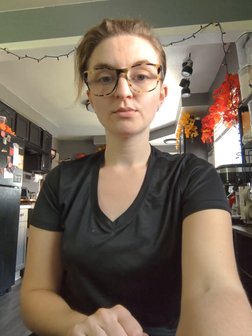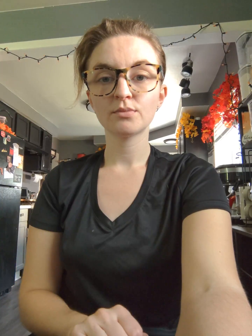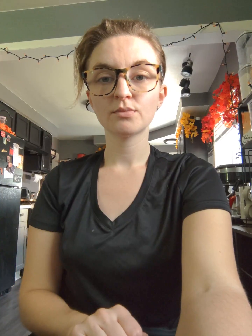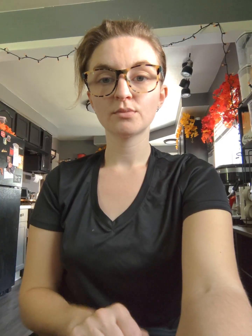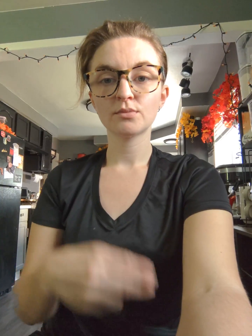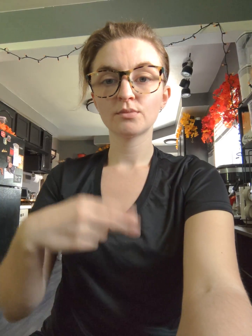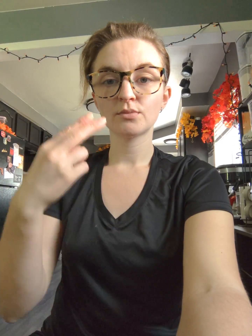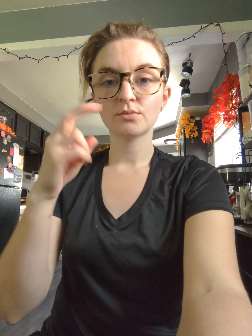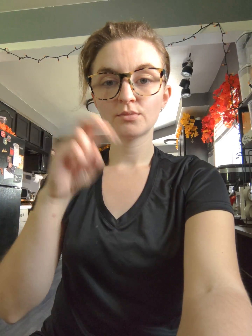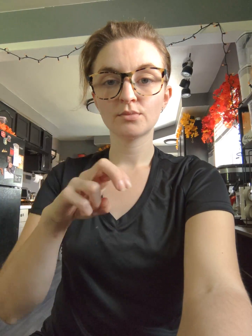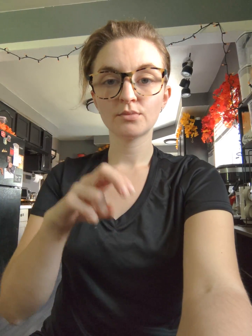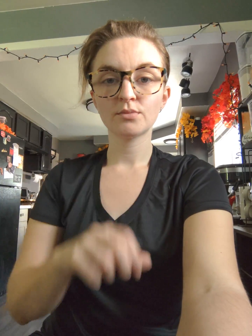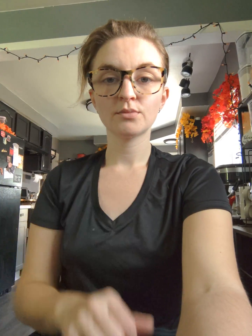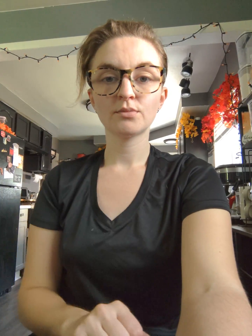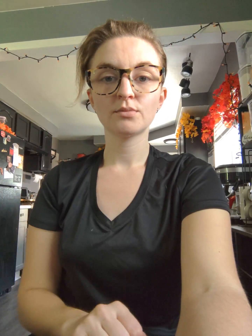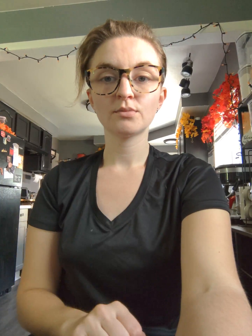high chair